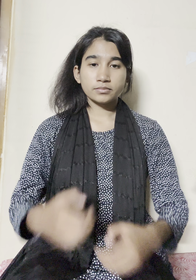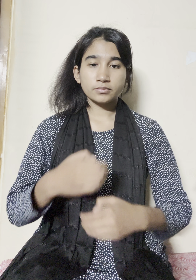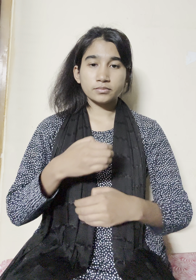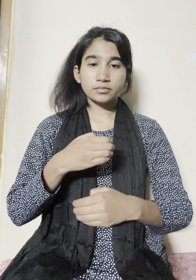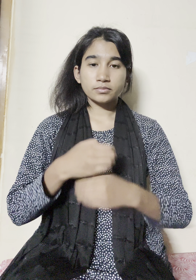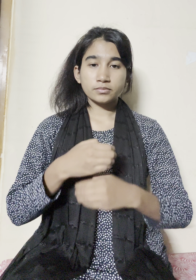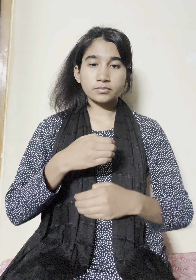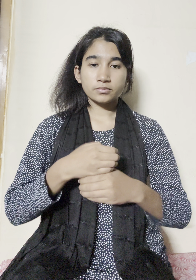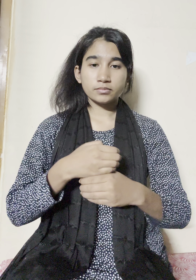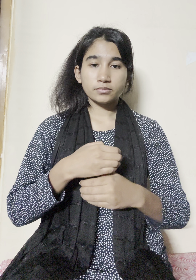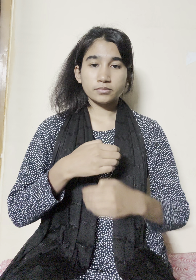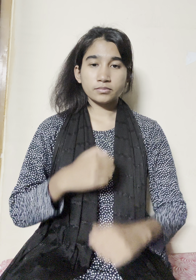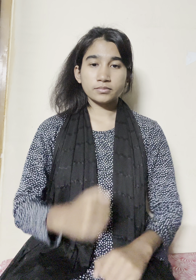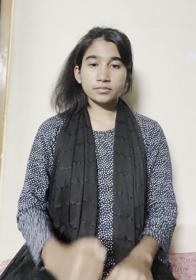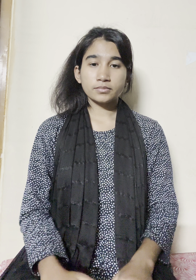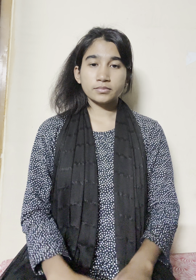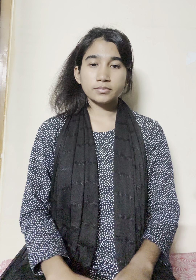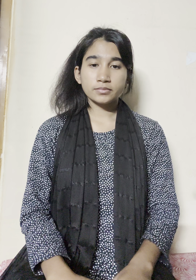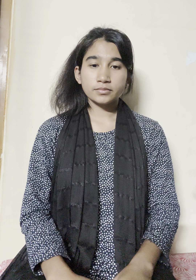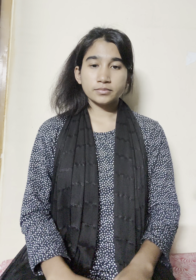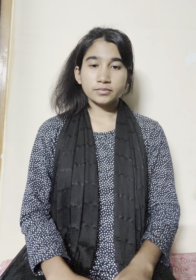শহর